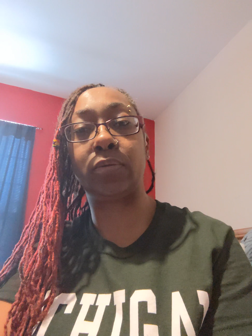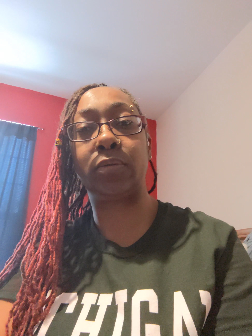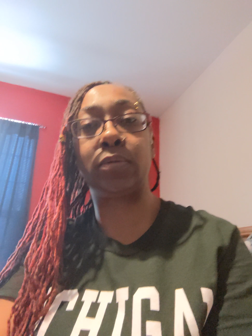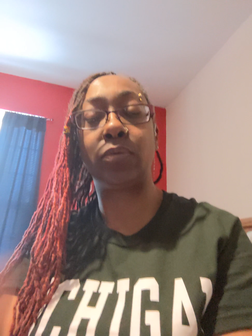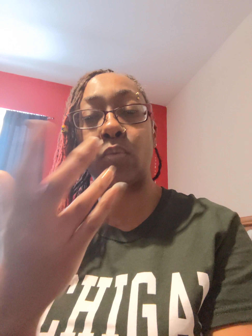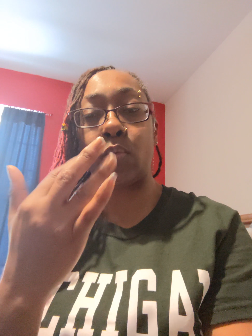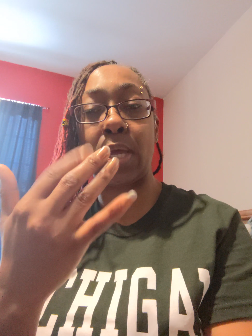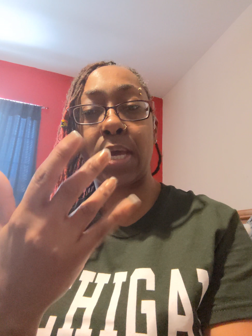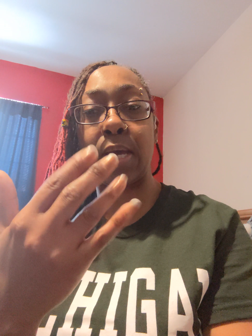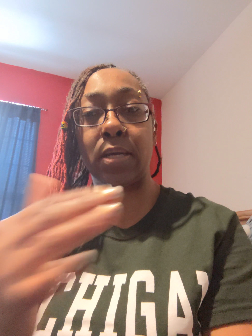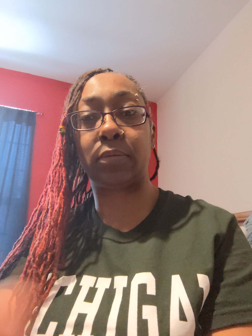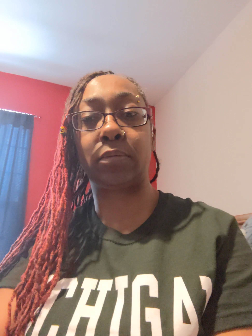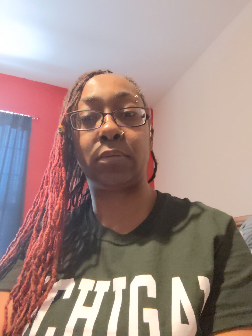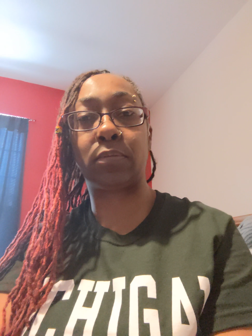wait